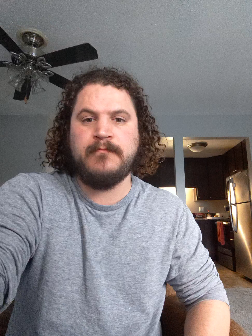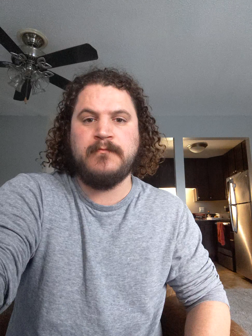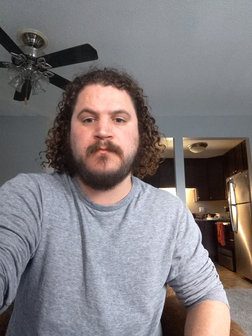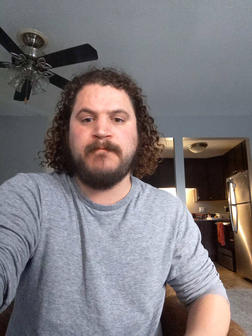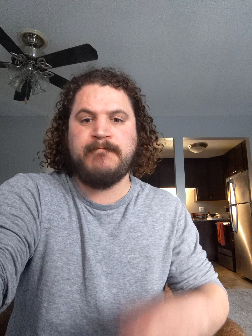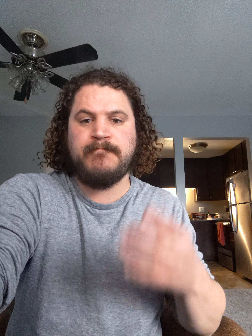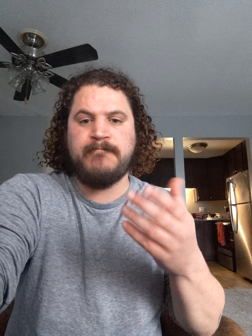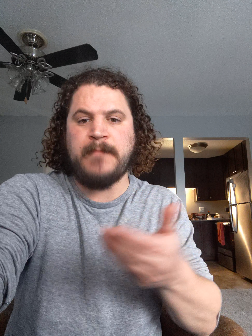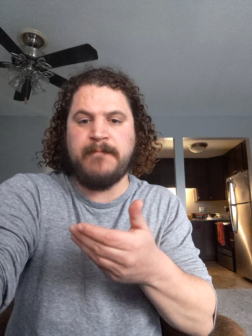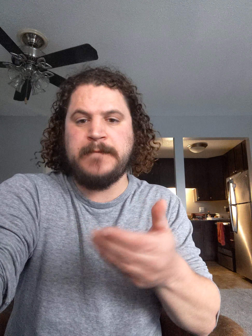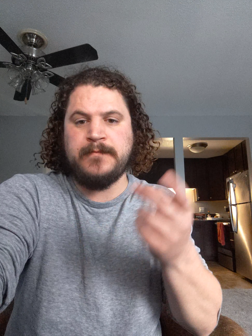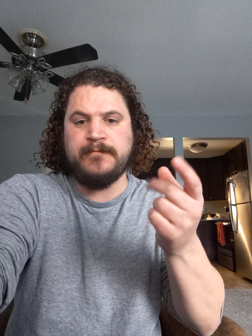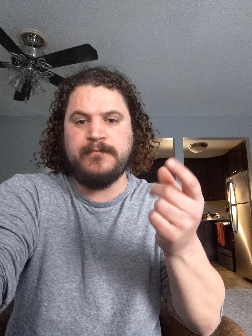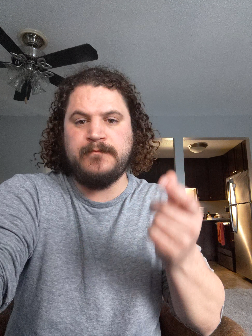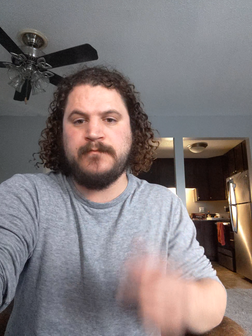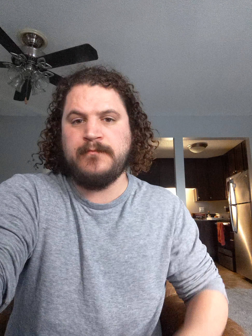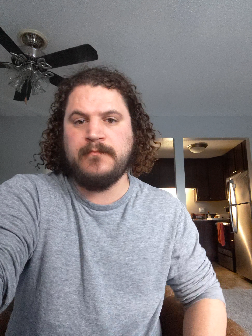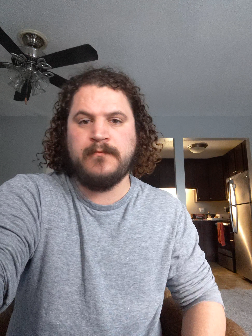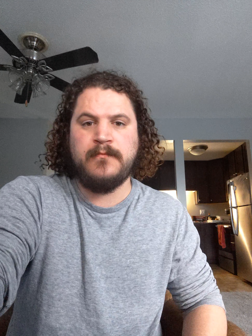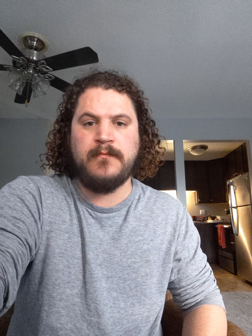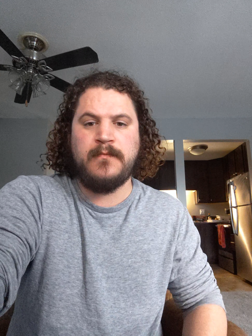puppy